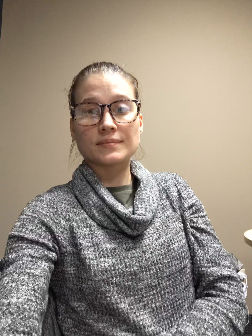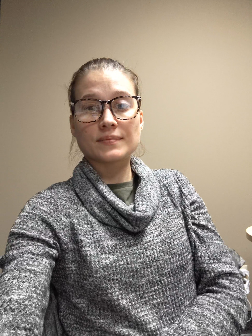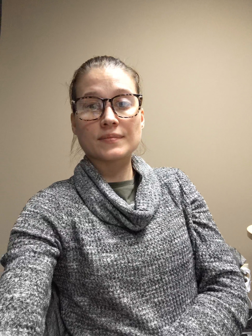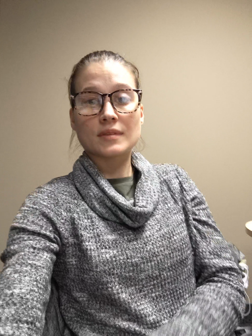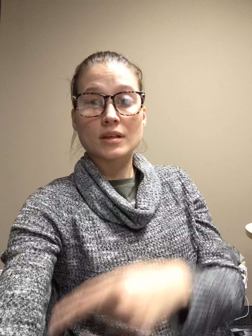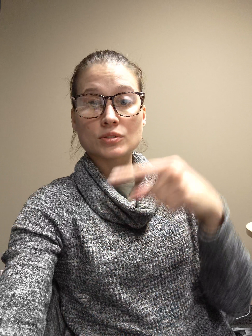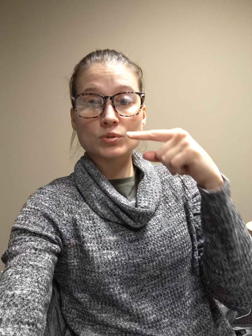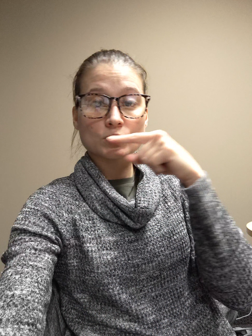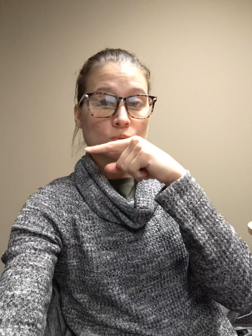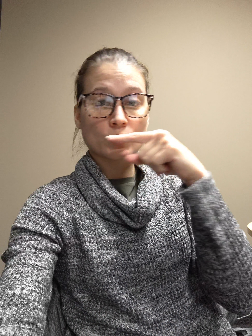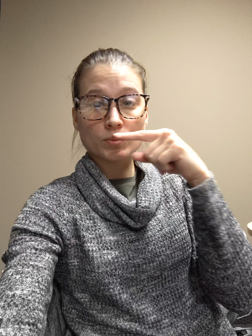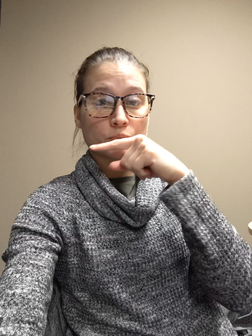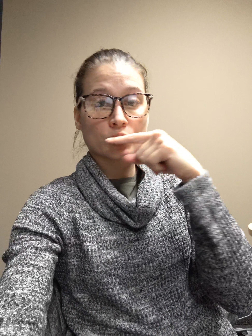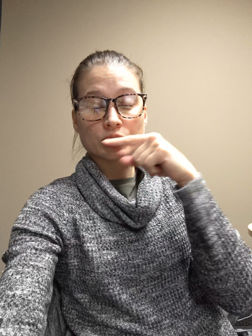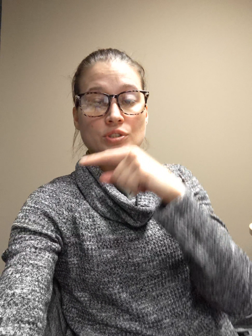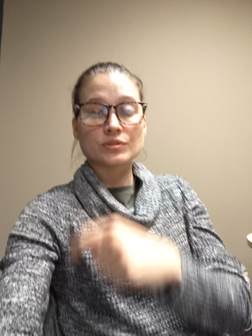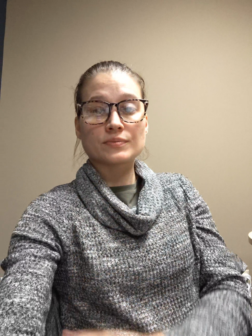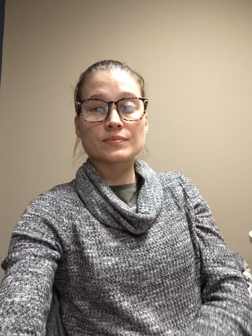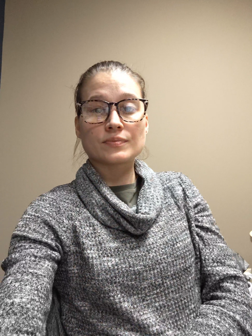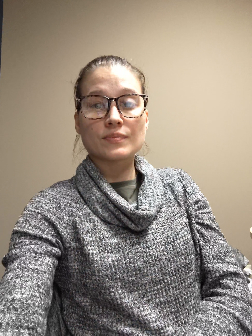toothbrush